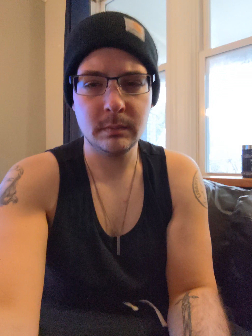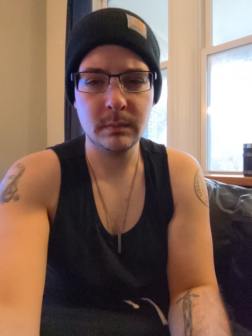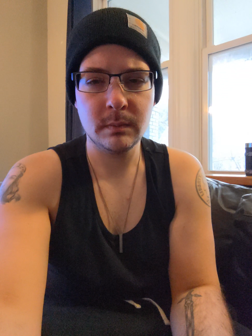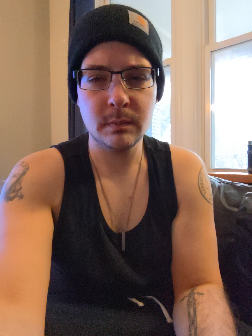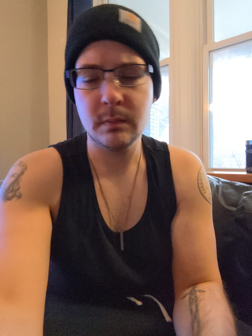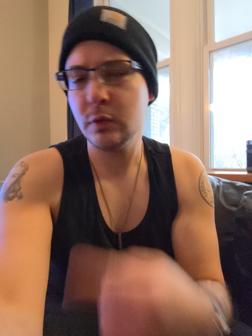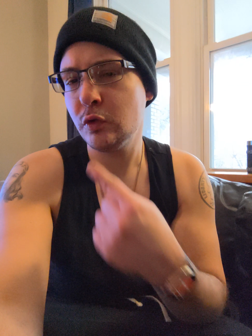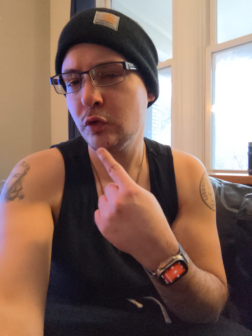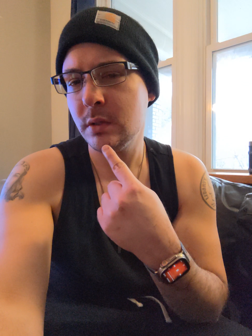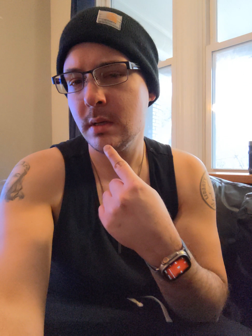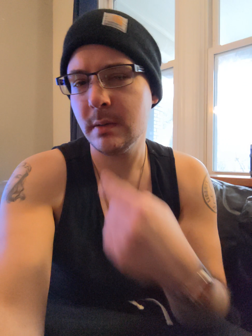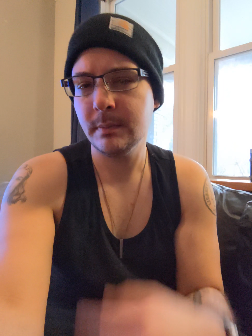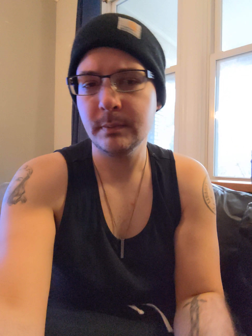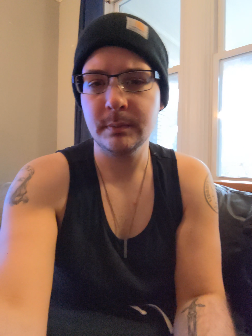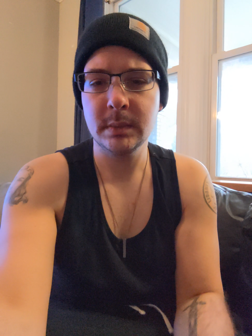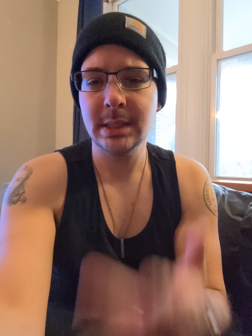chin